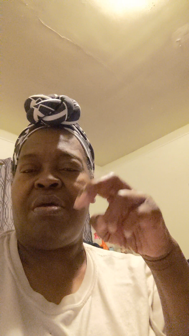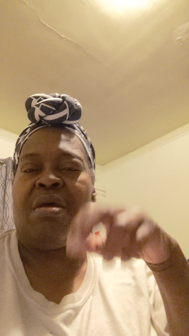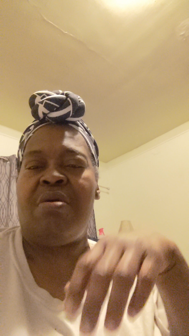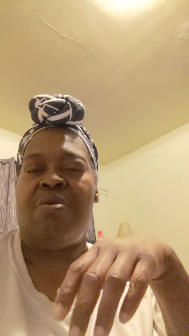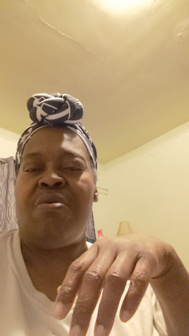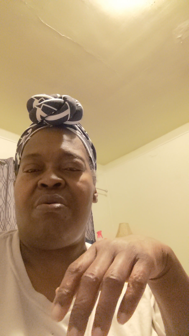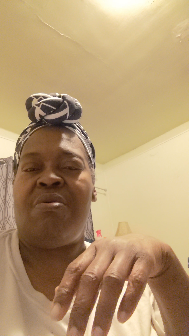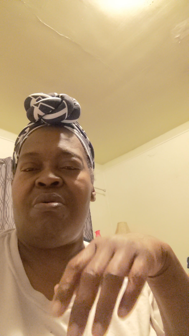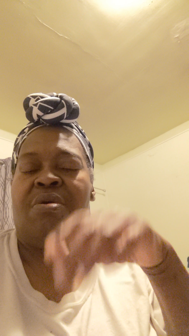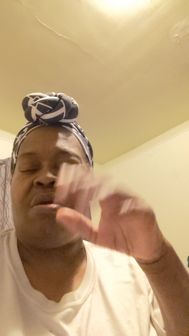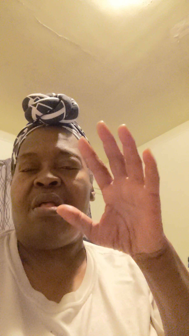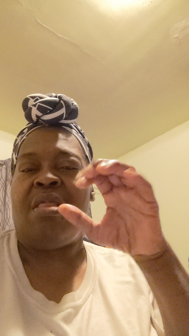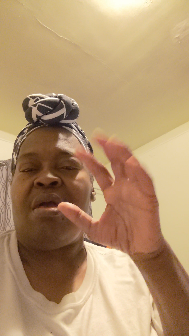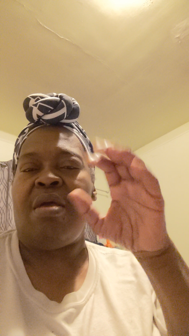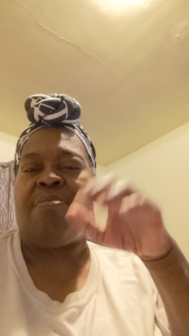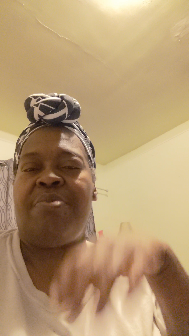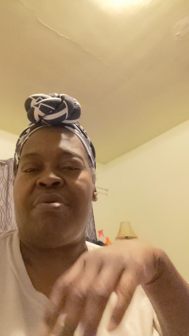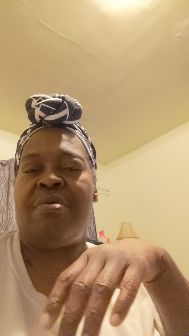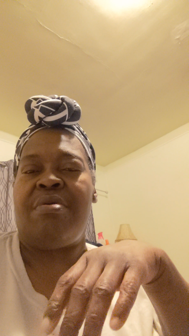ladder